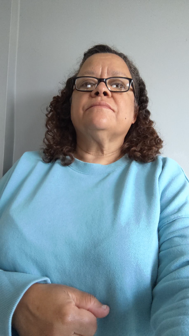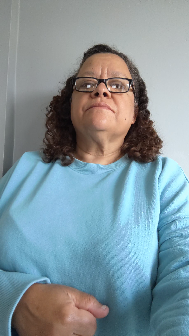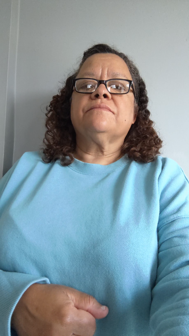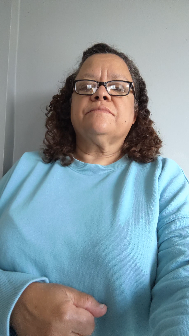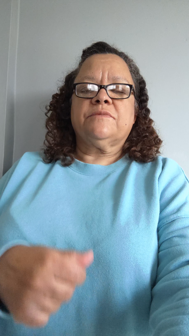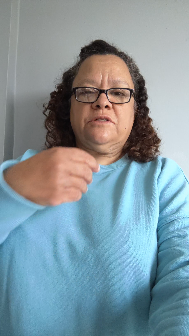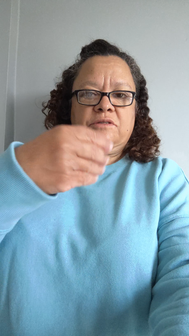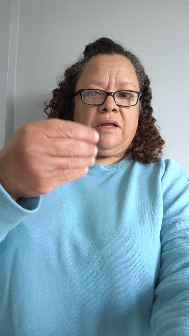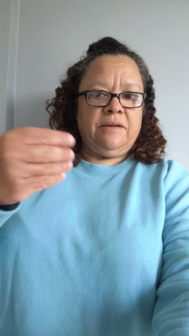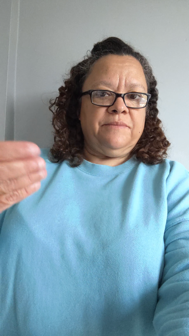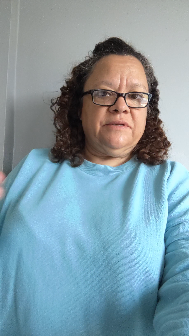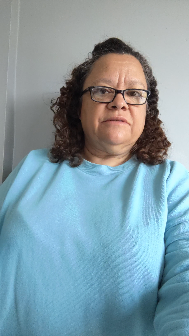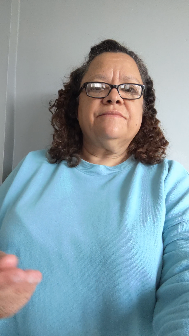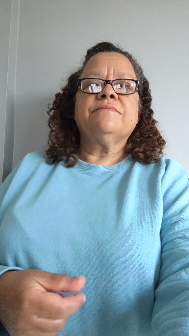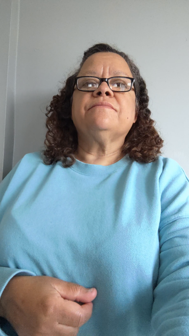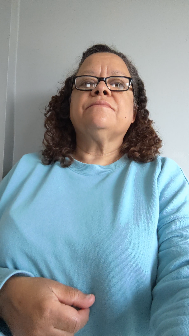shopping